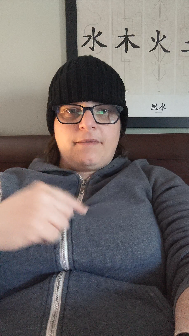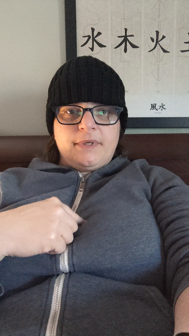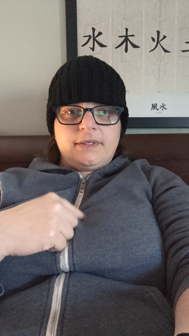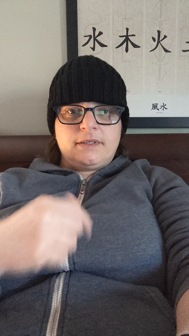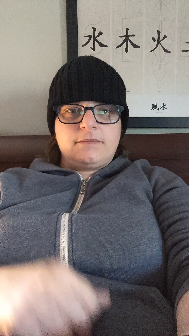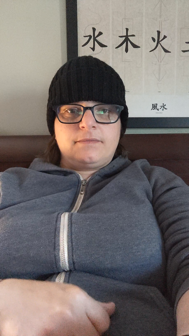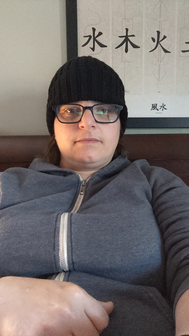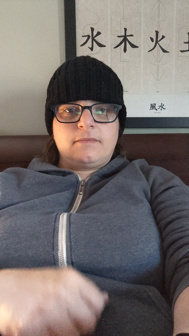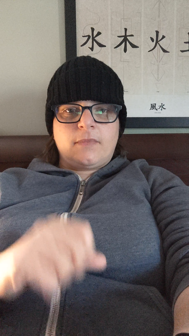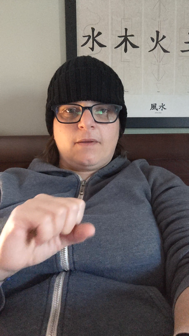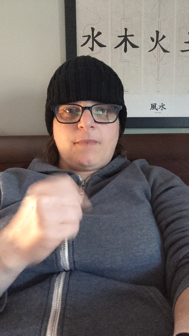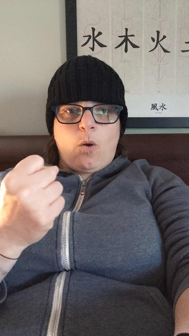broken